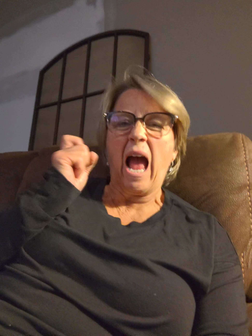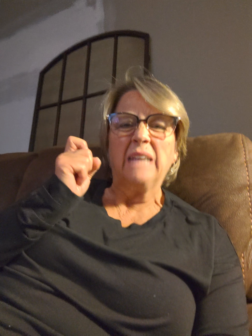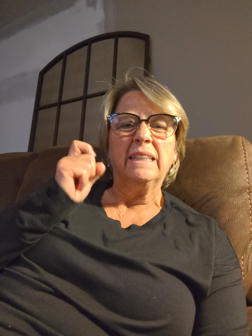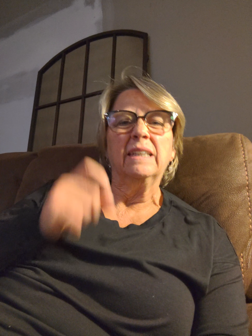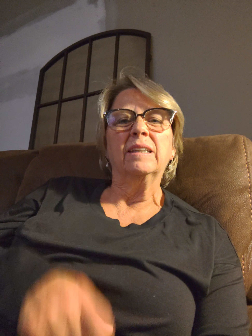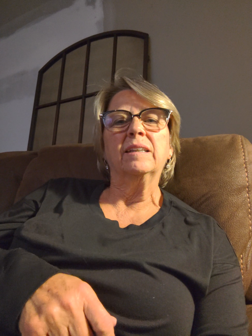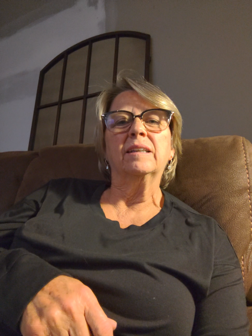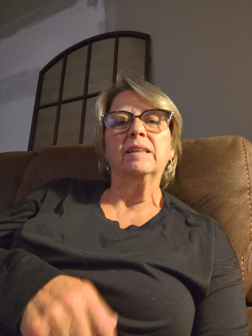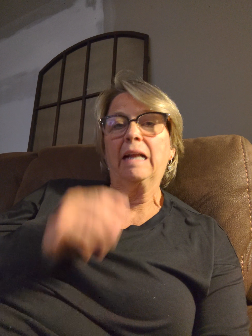fast